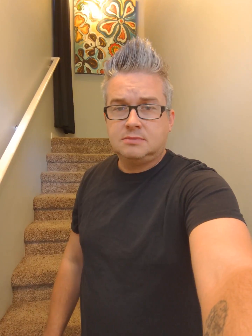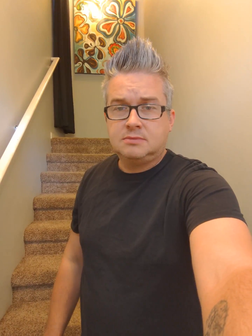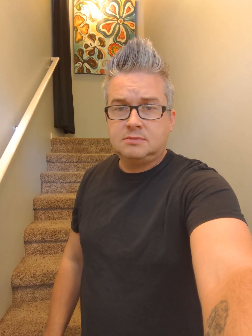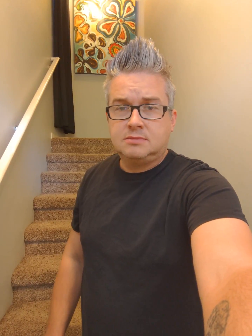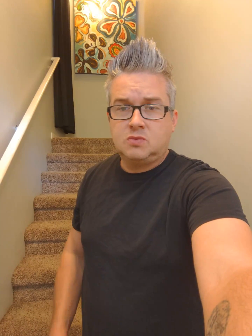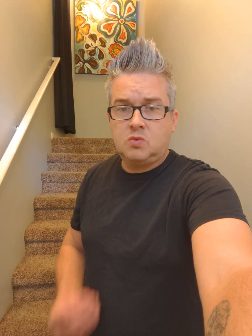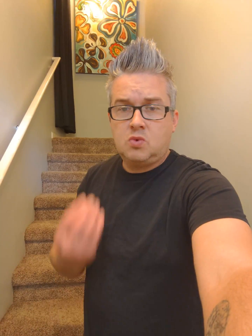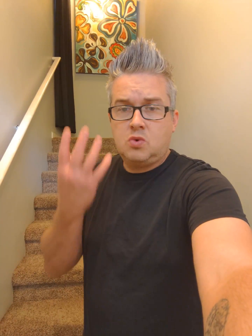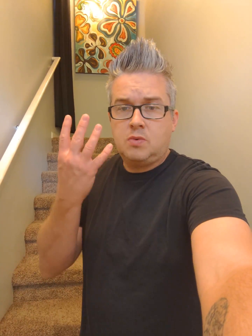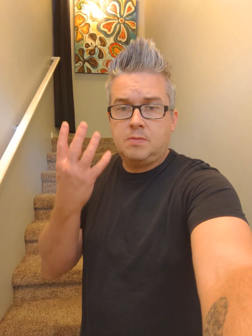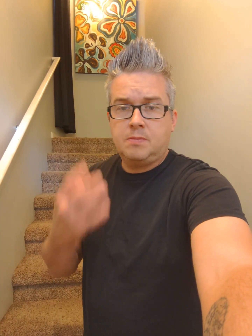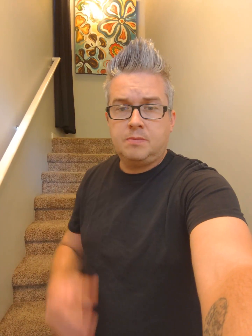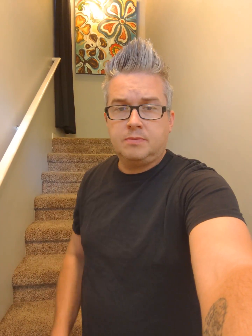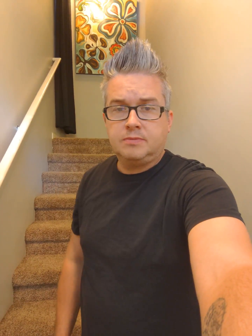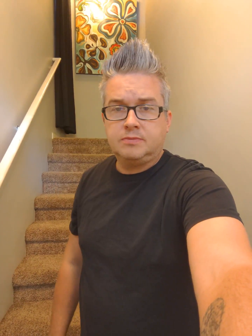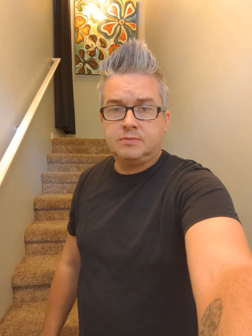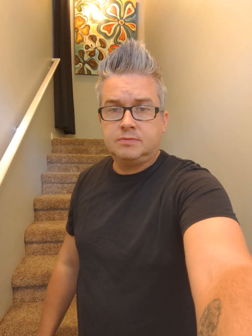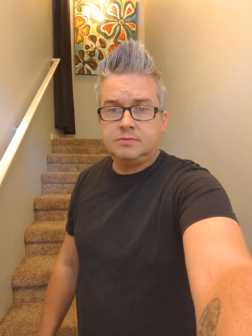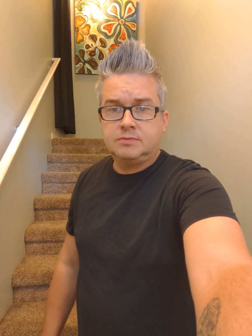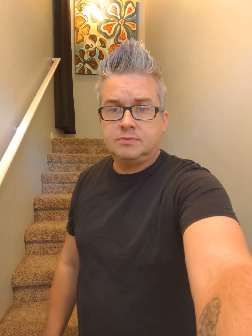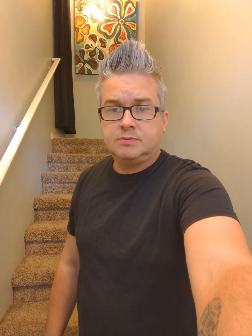plants